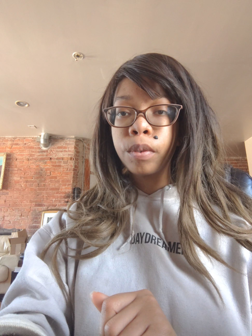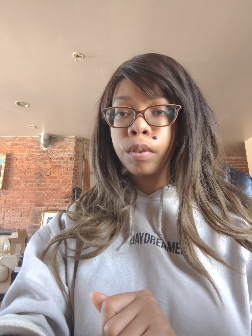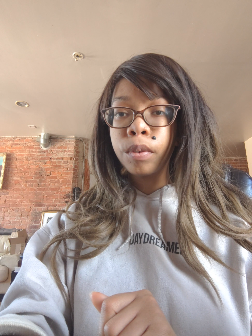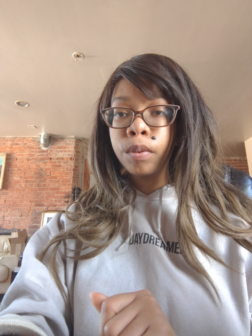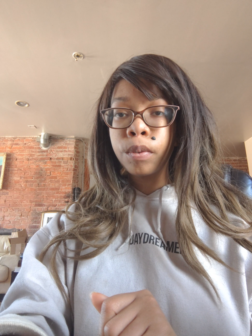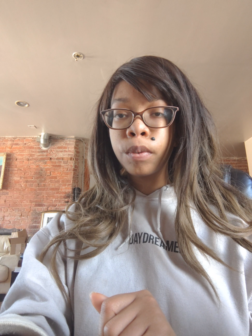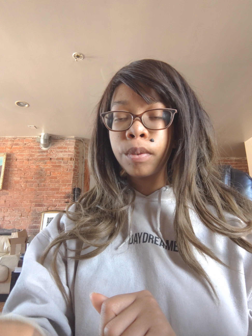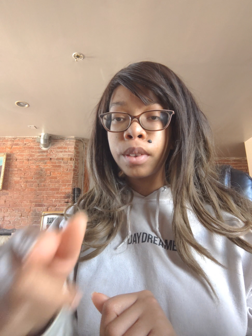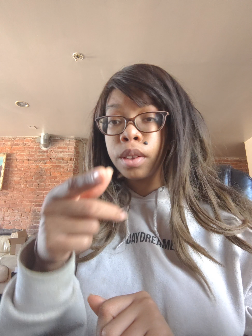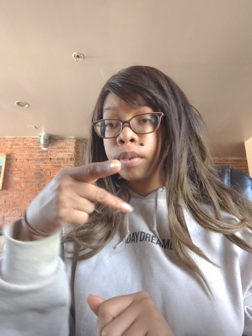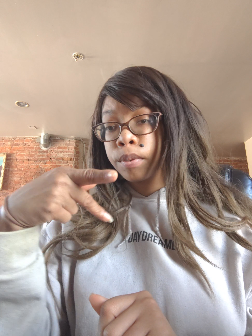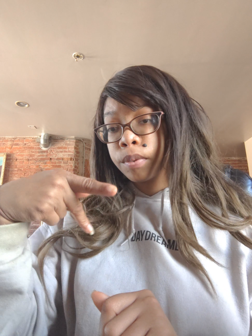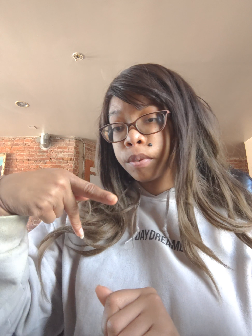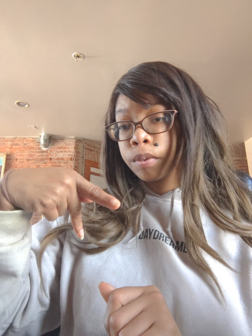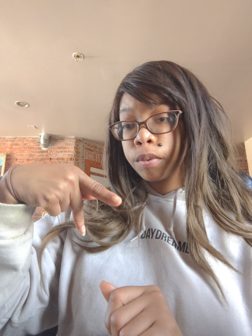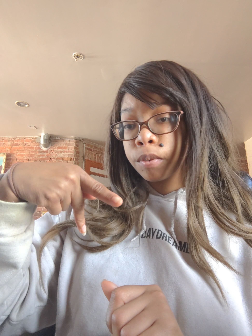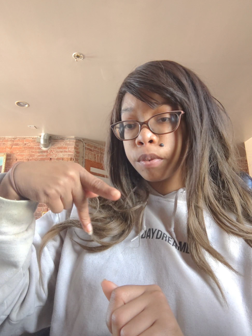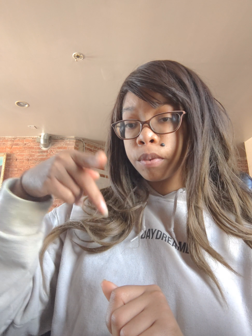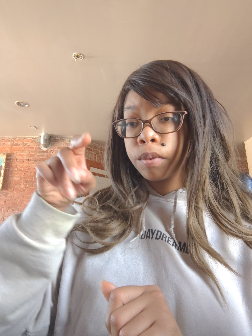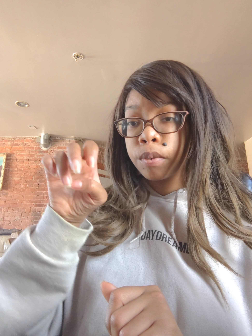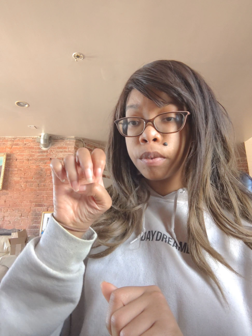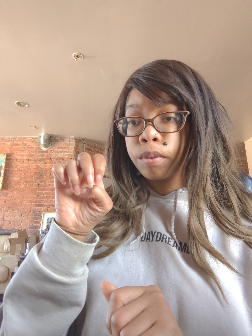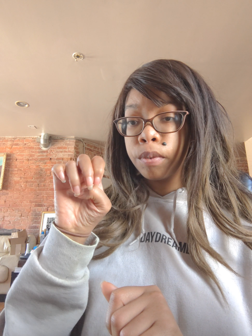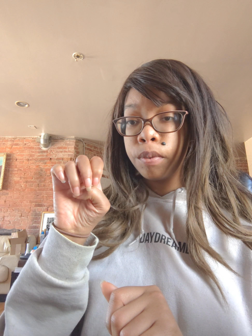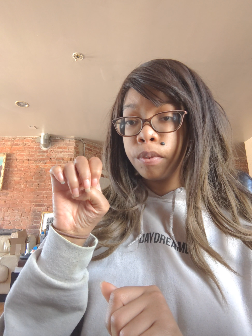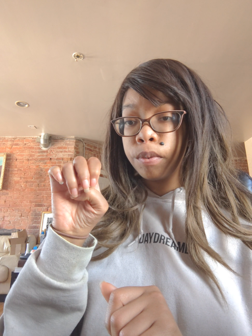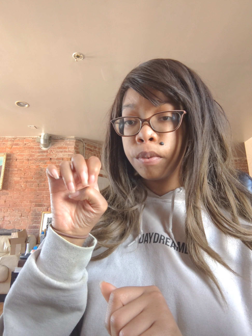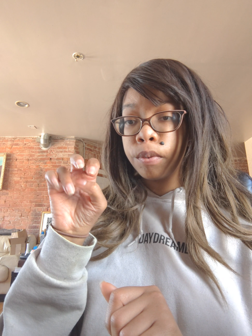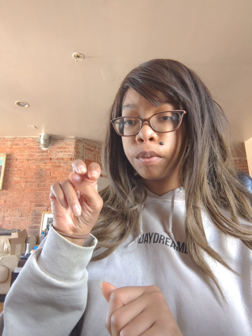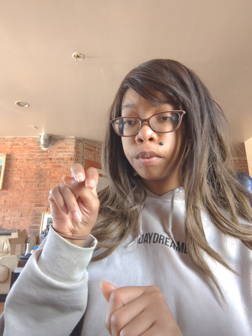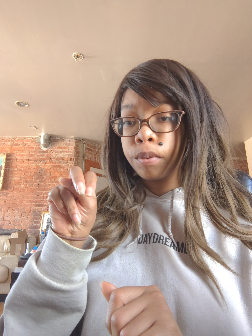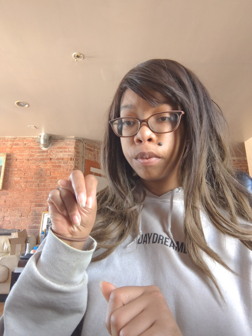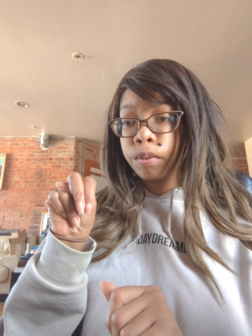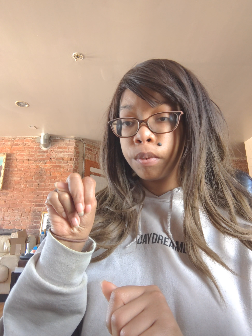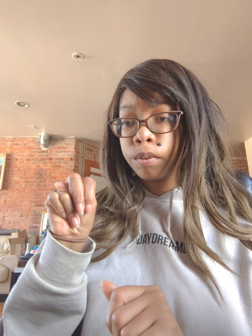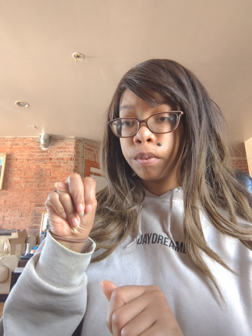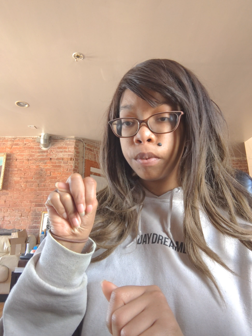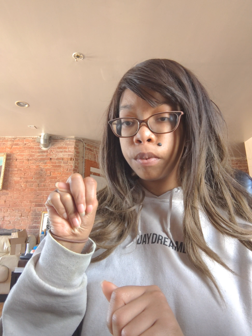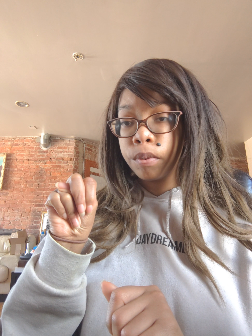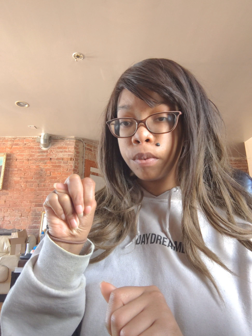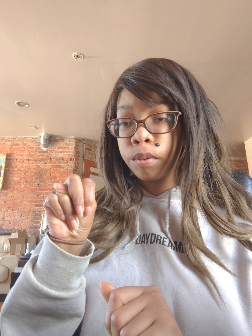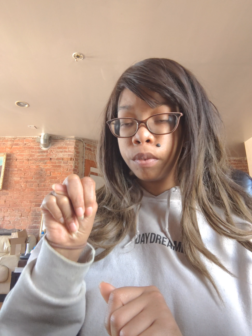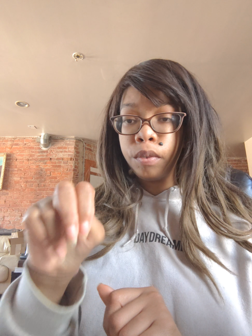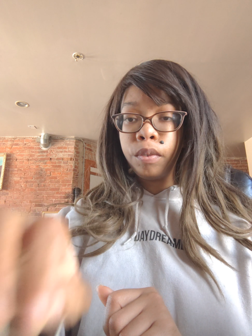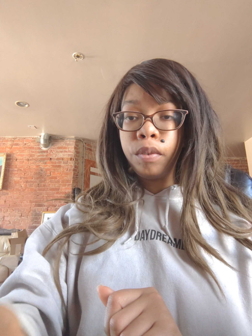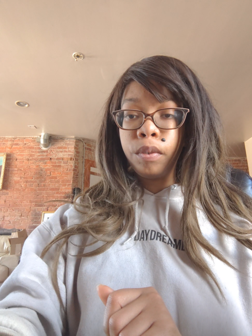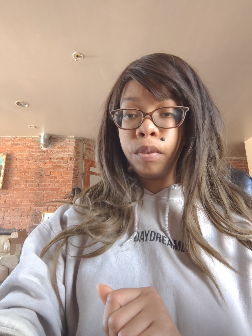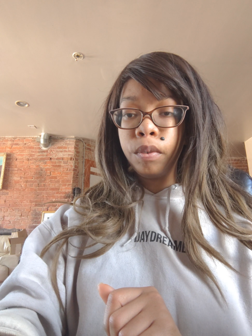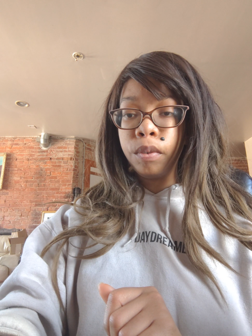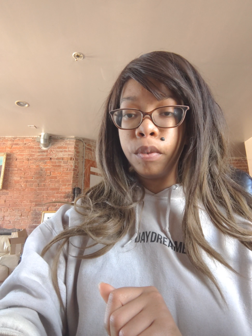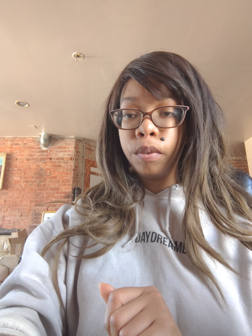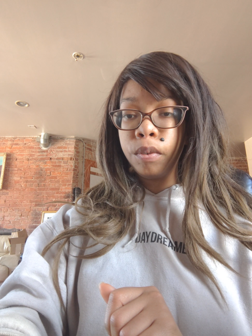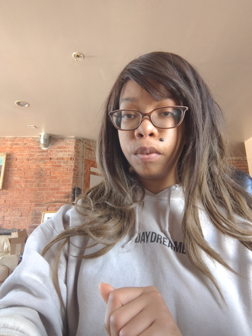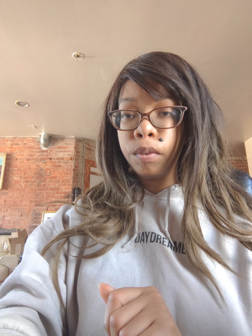pen